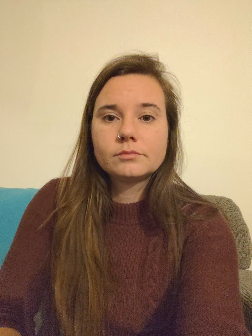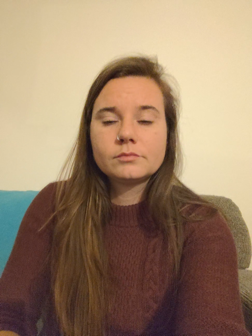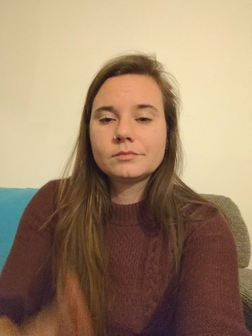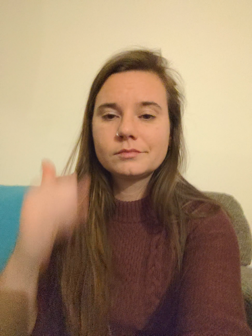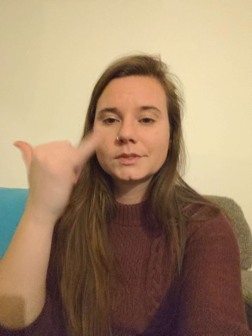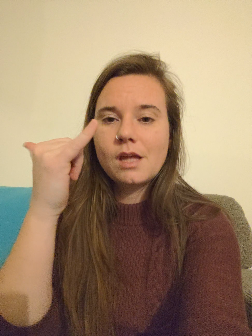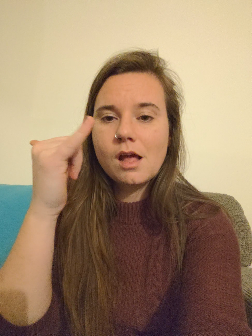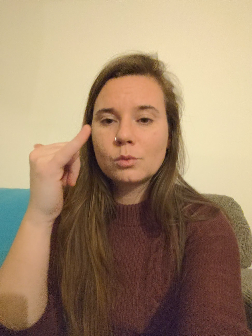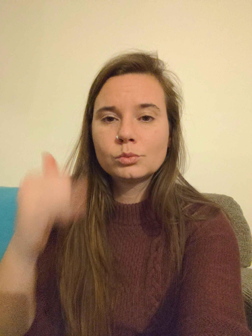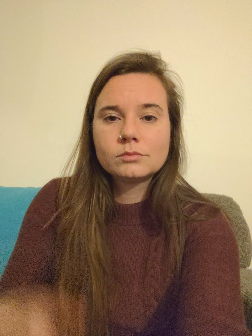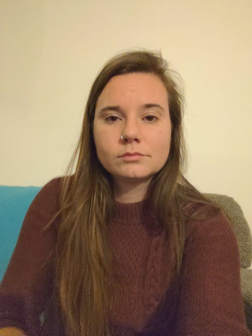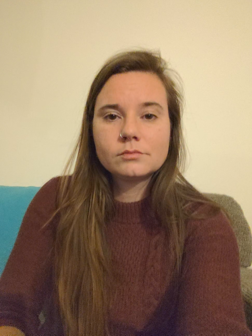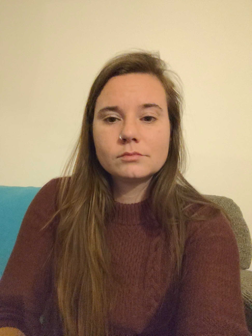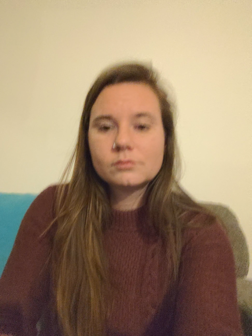yellow